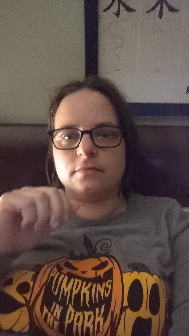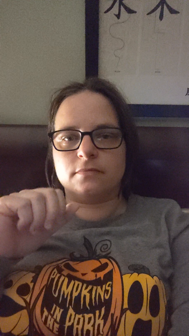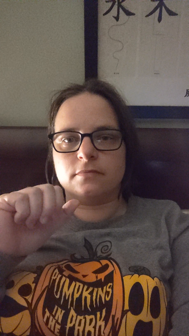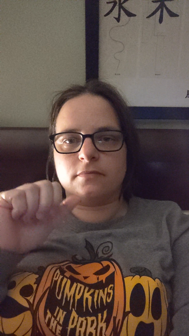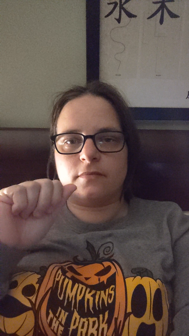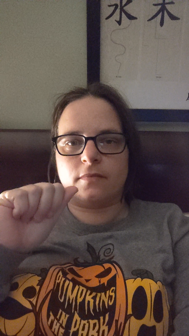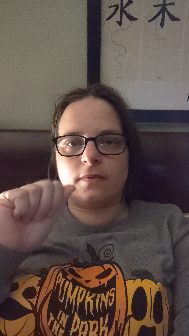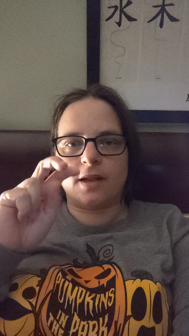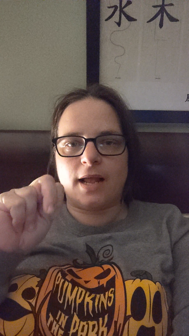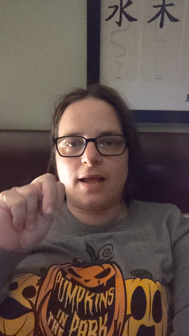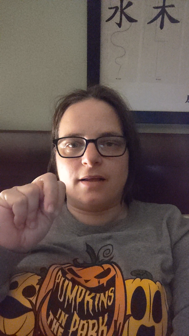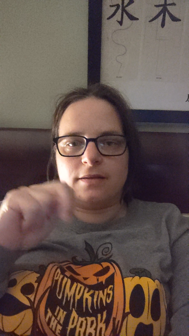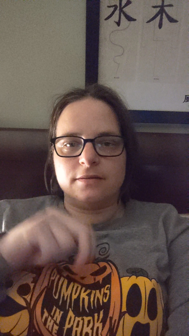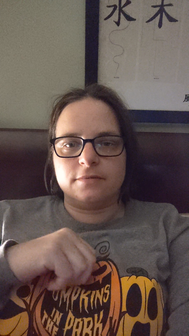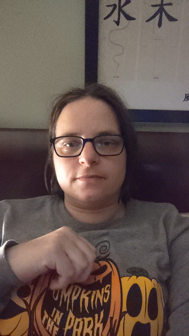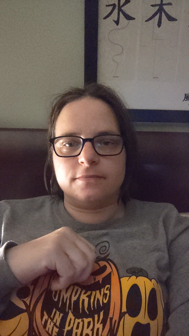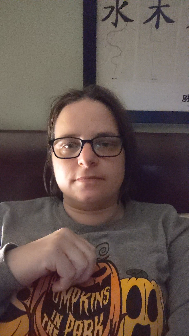an